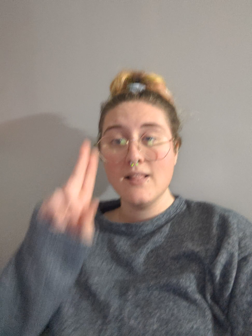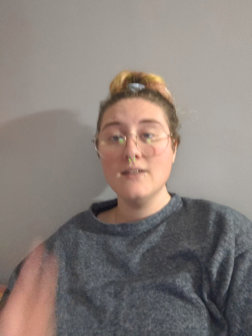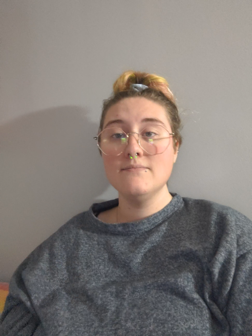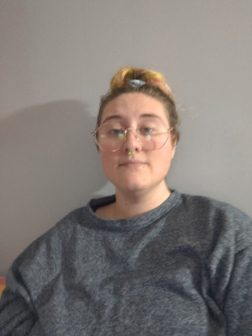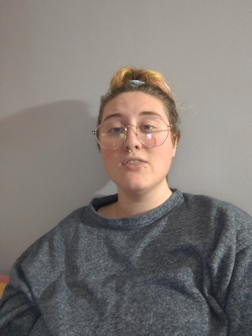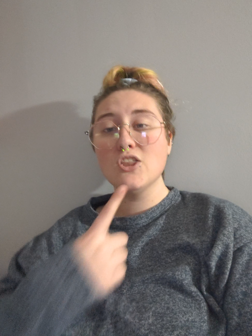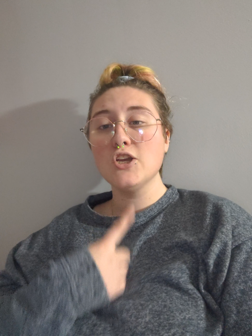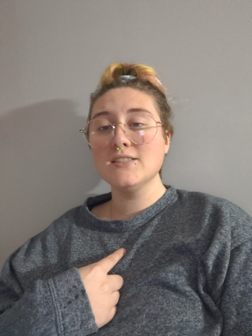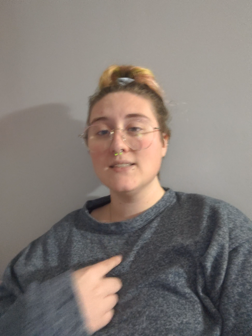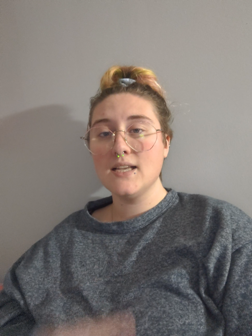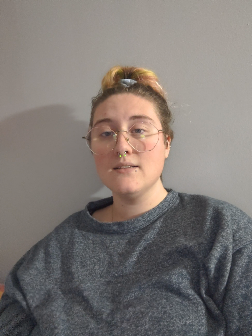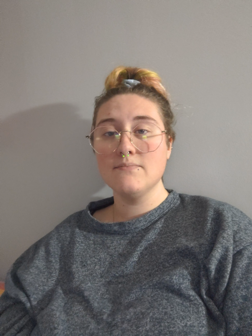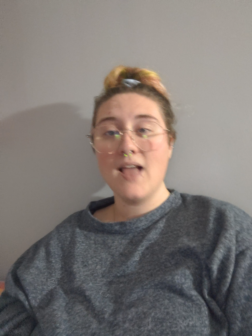thirsty